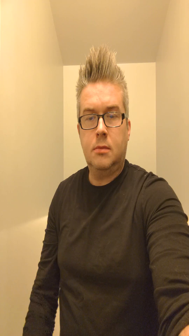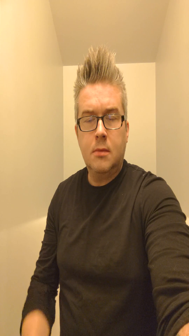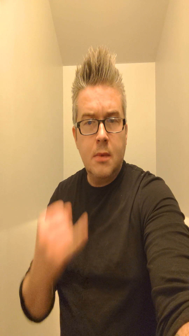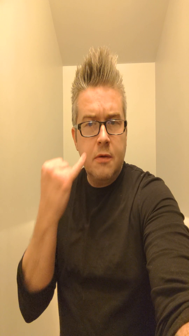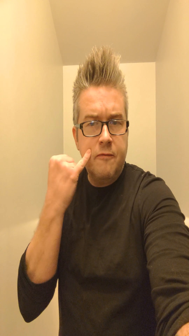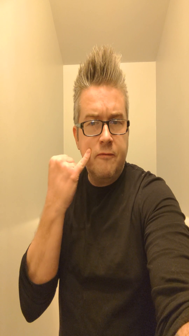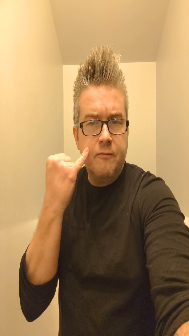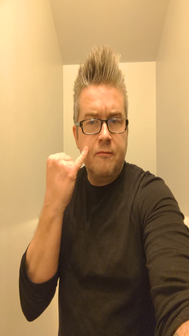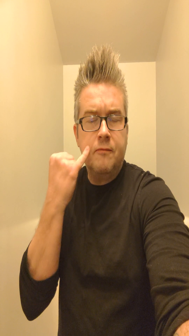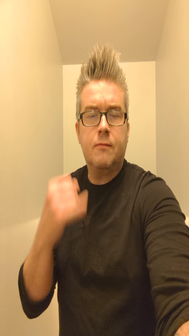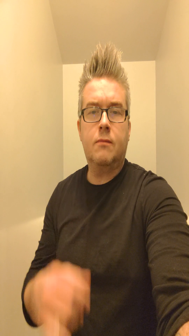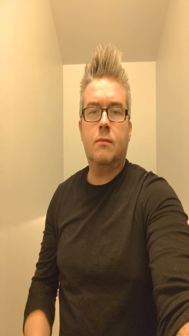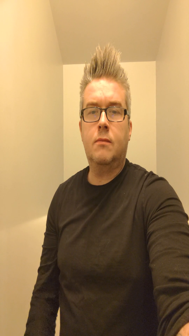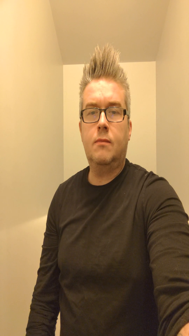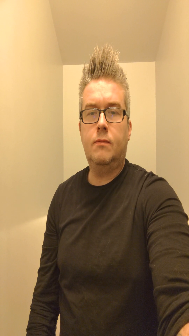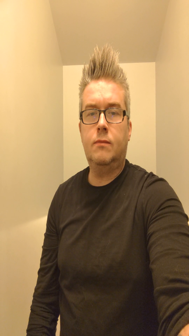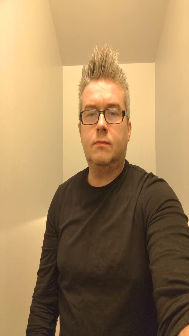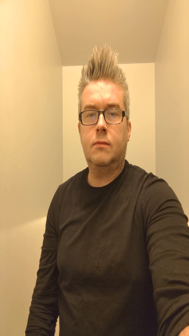if